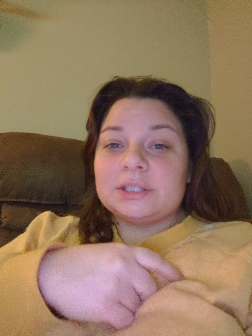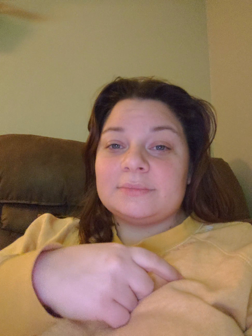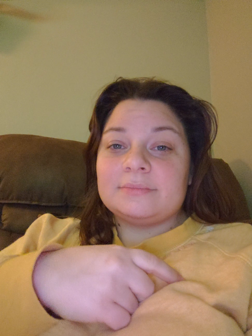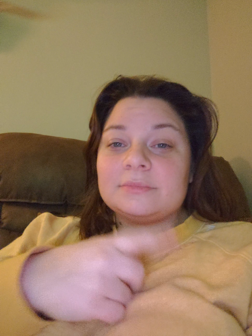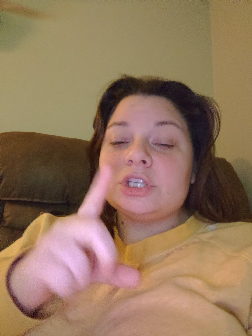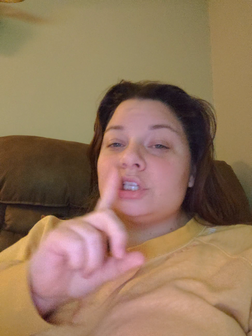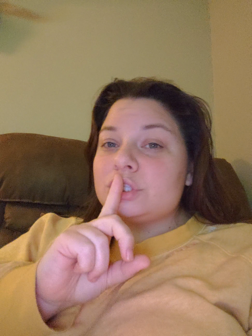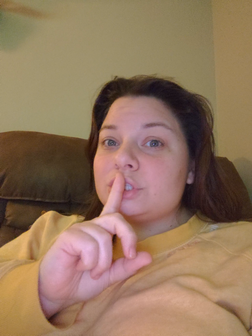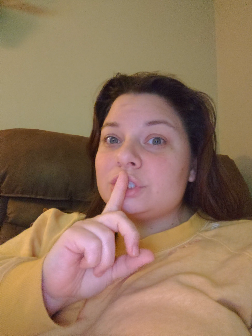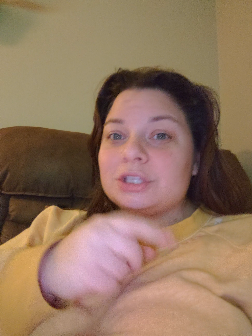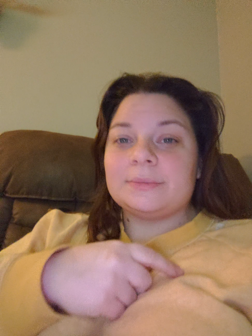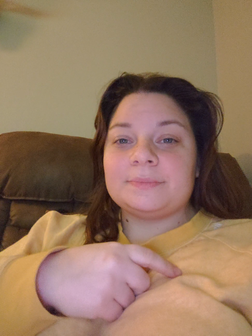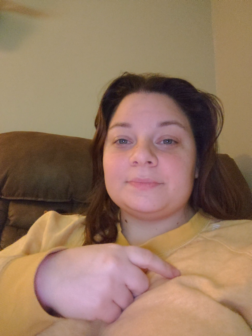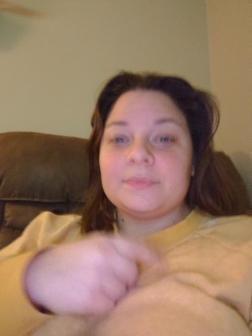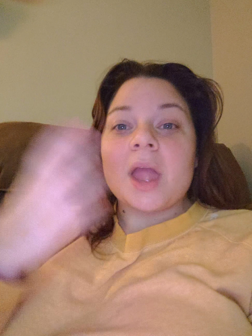shhh